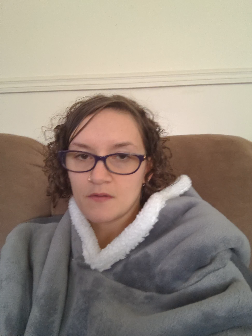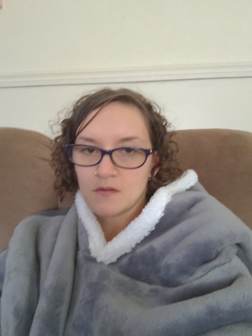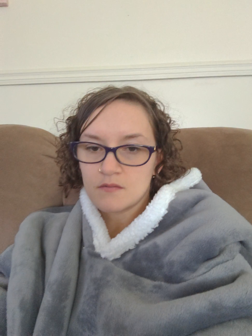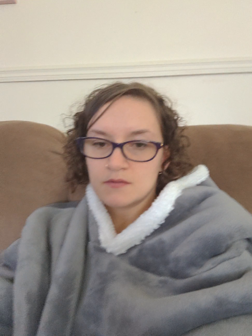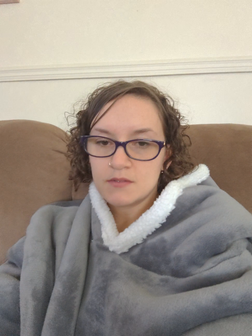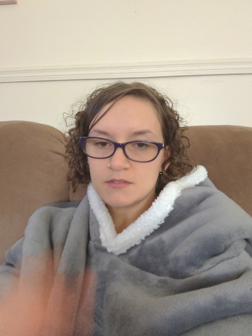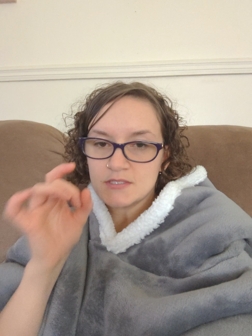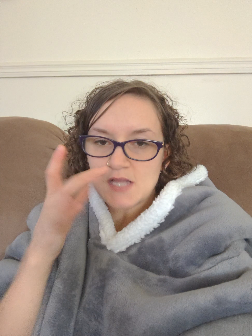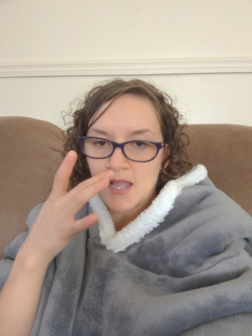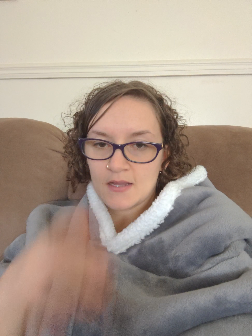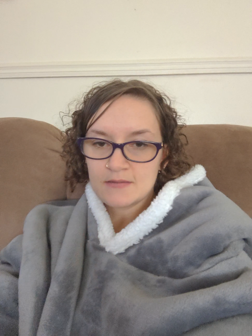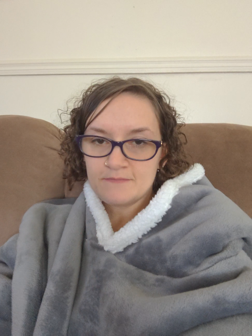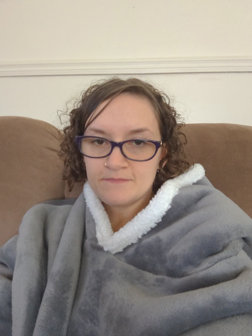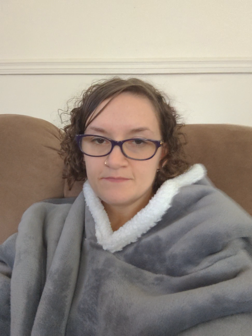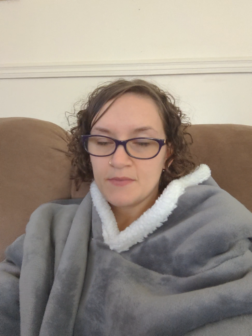snack